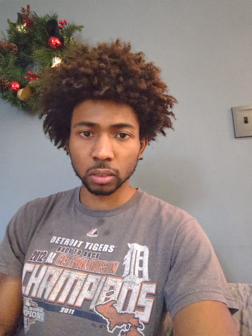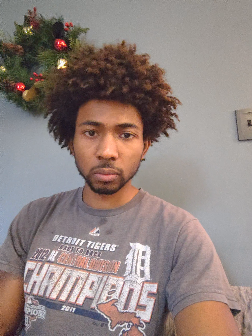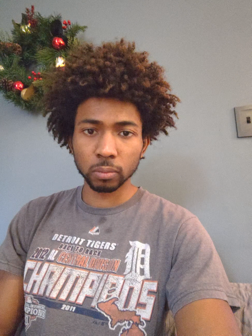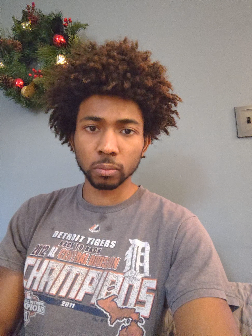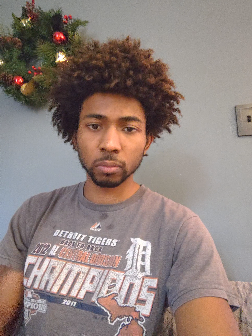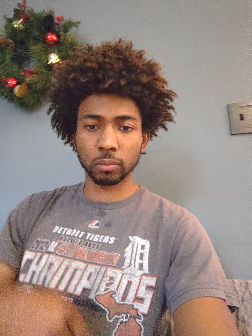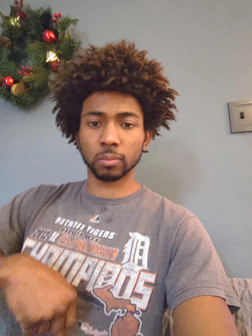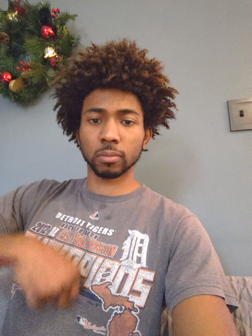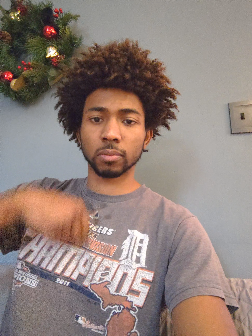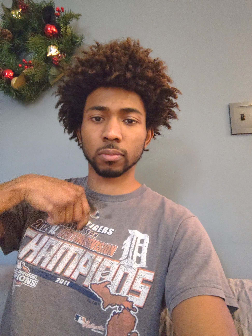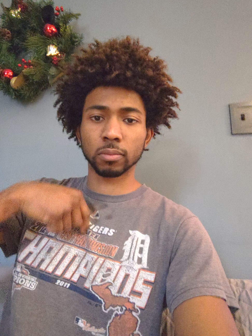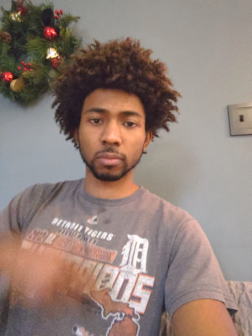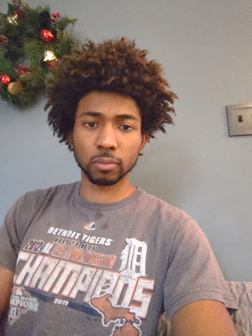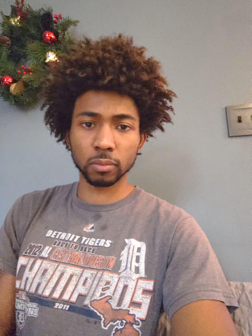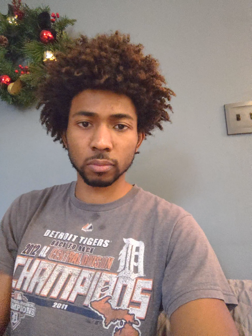zipper